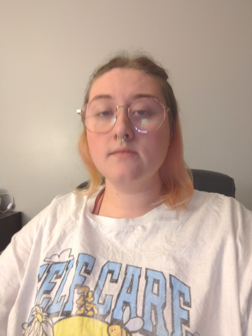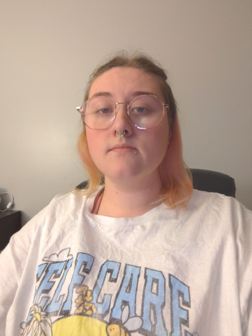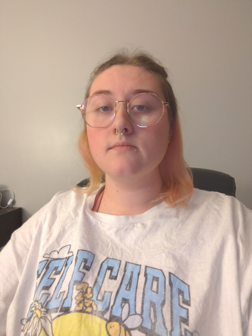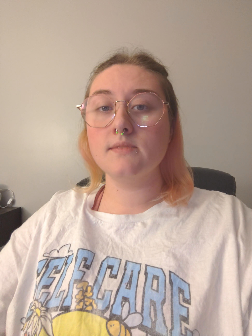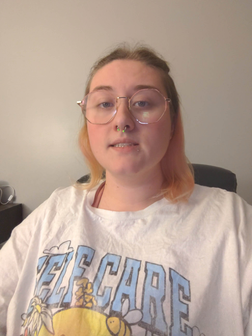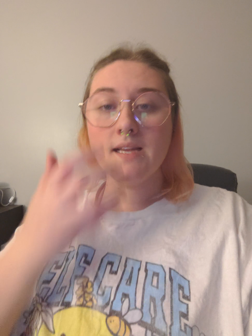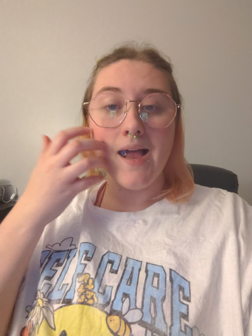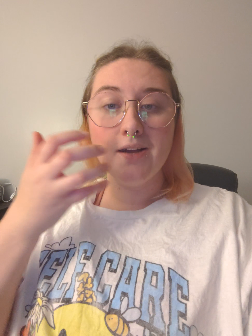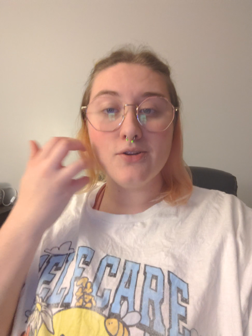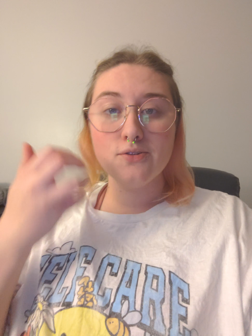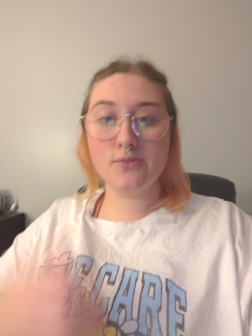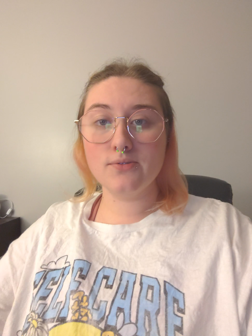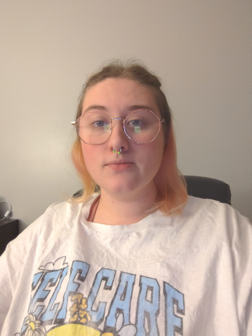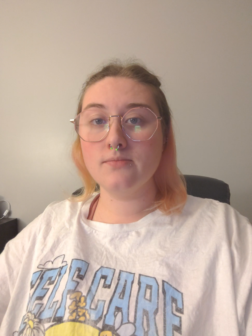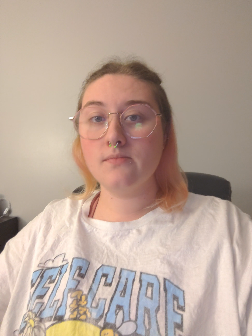tiger